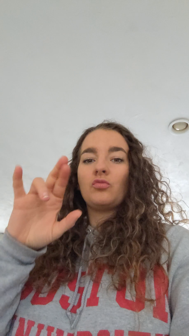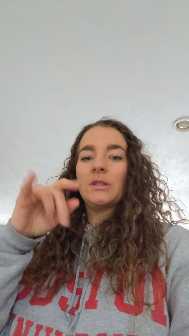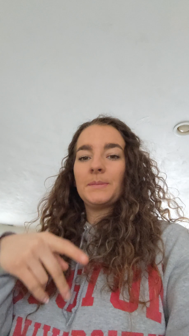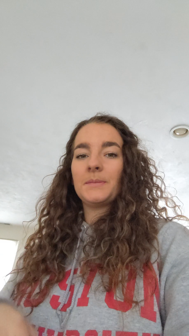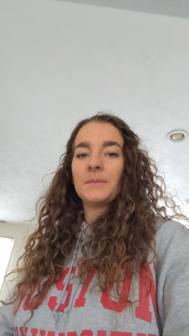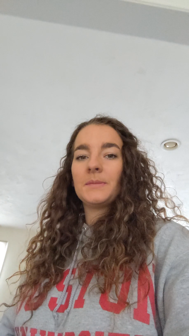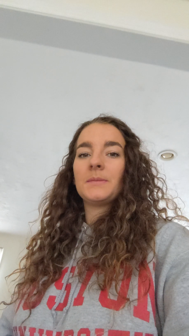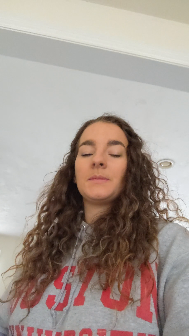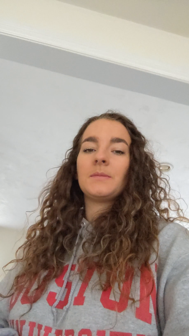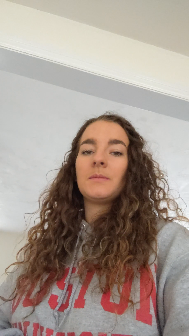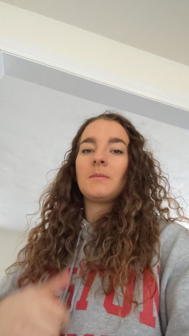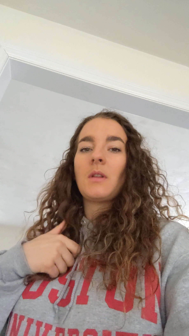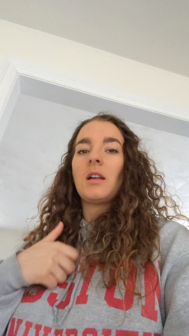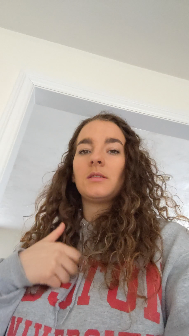bathtub